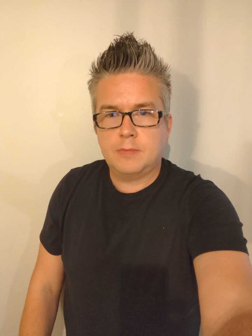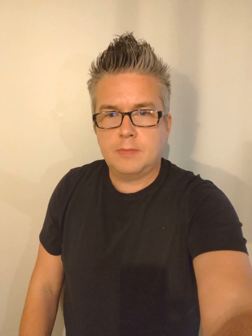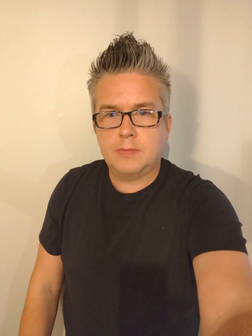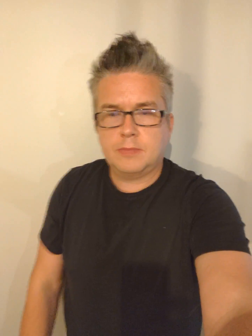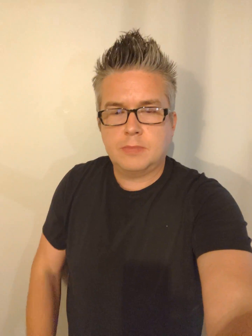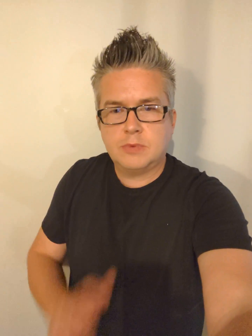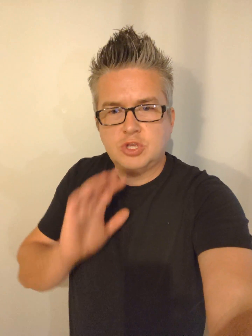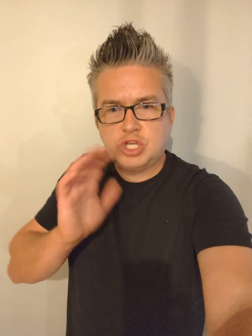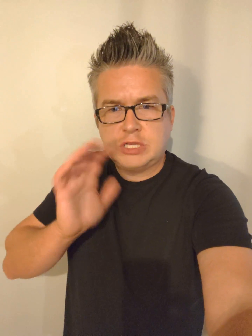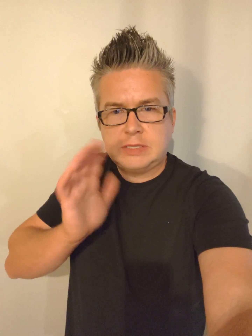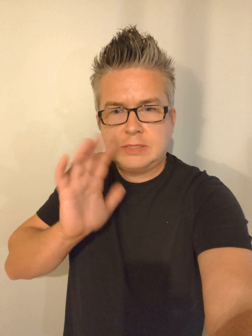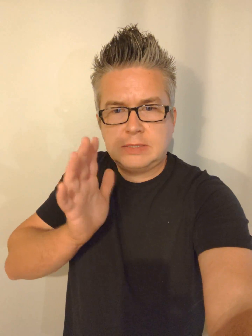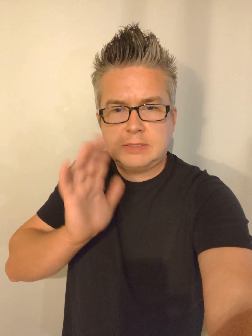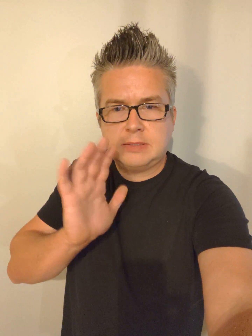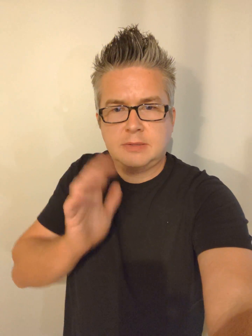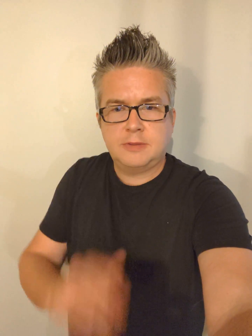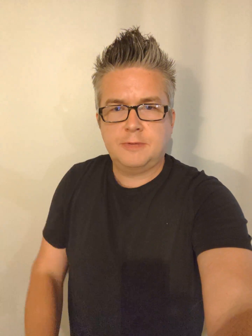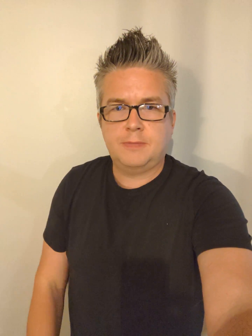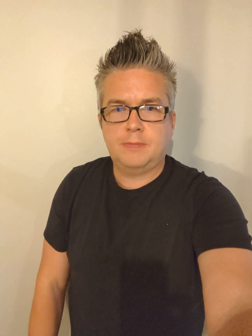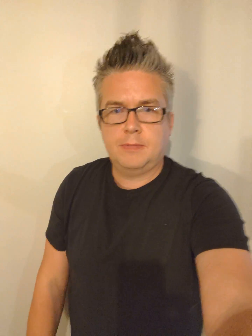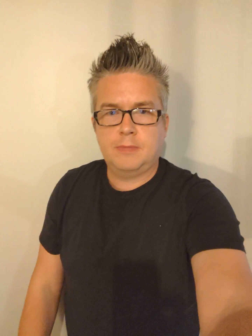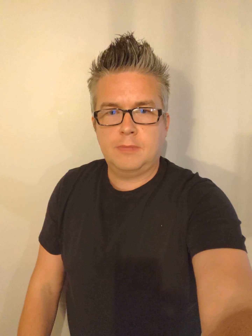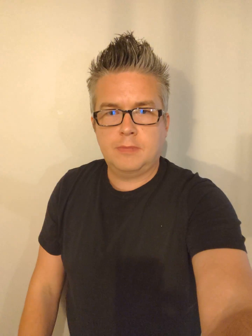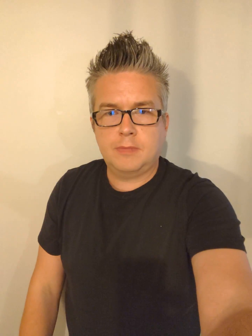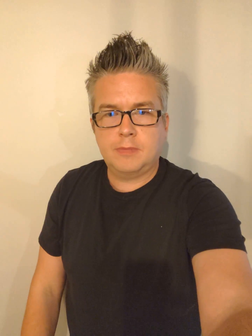cheese